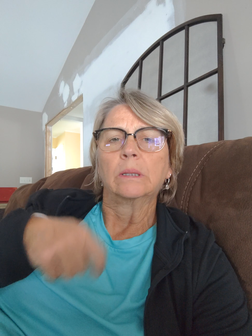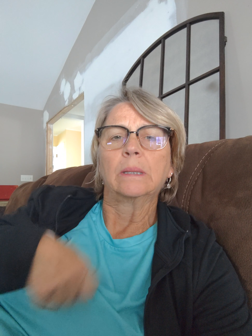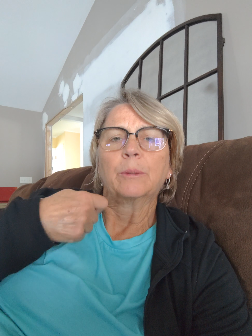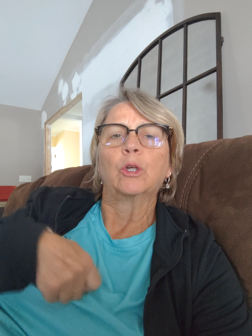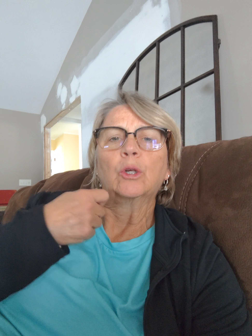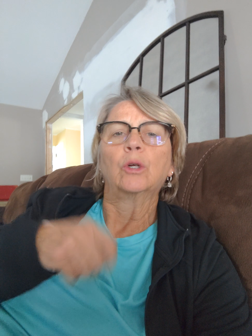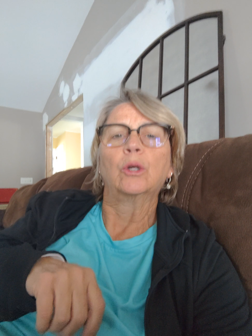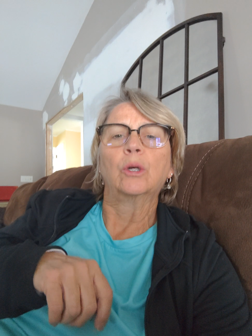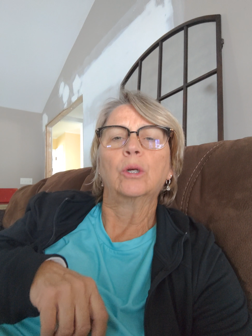zipper